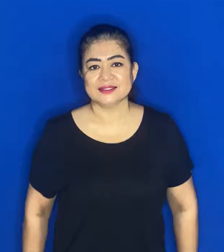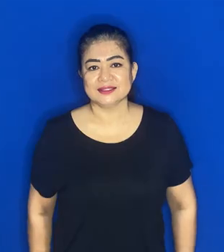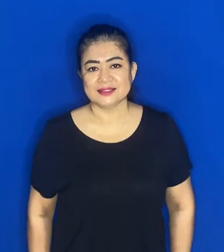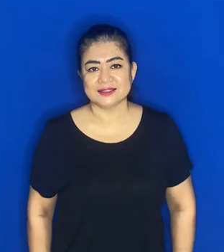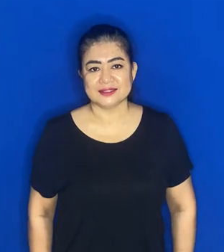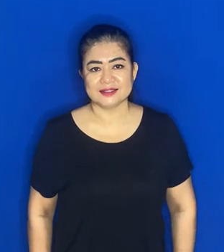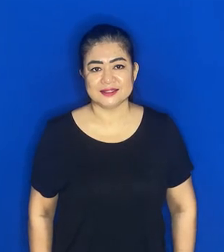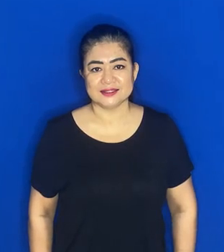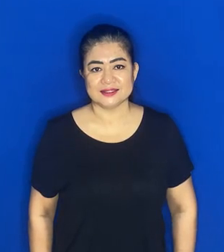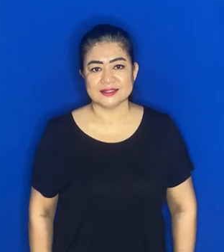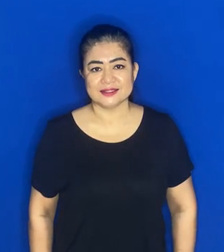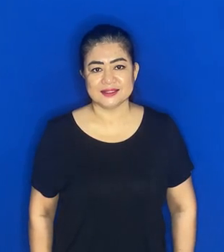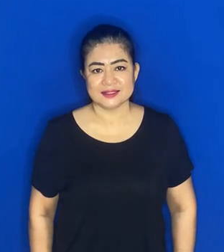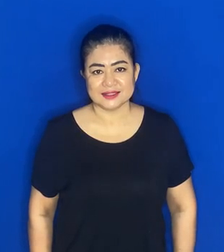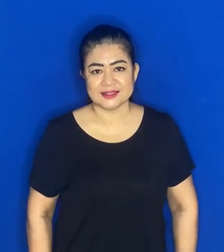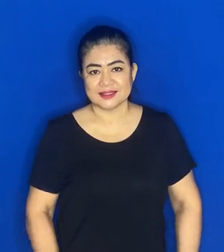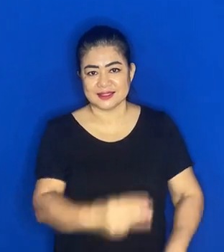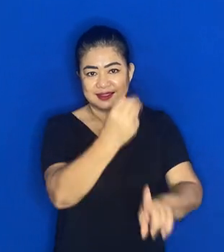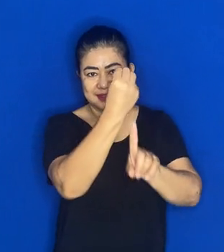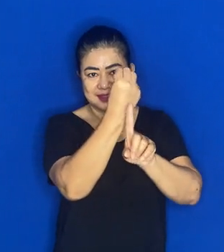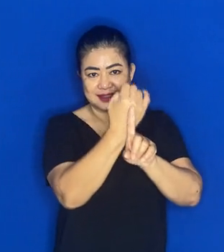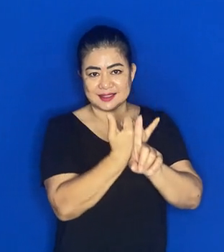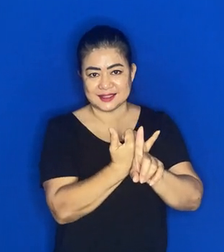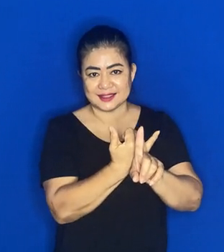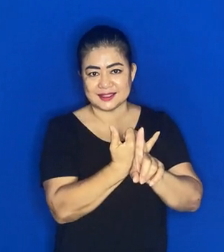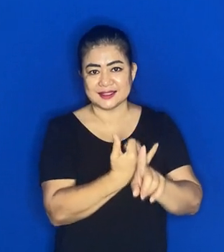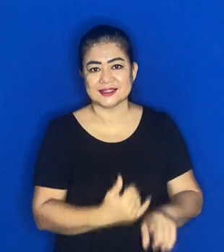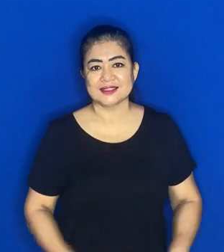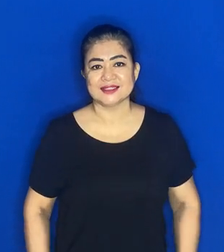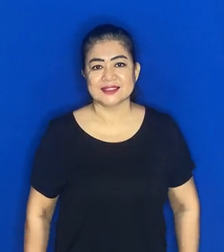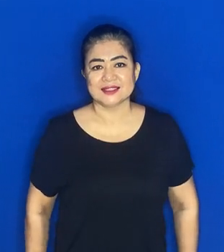may